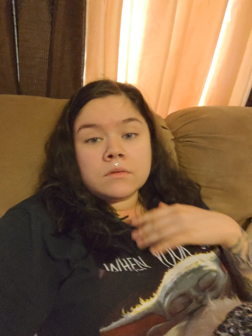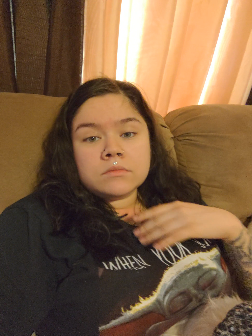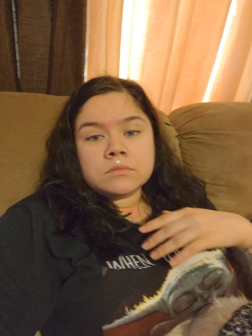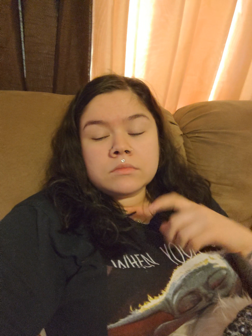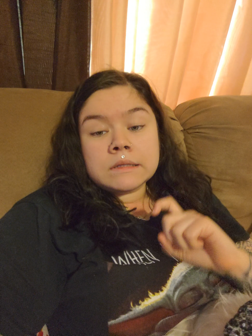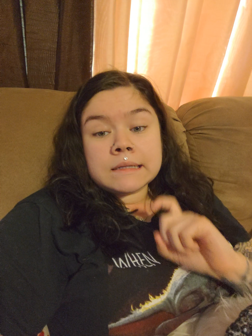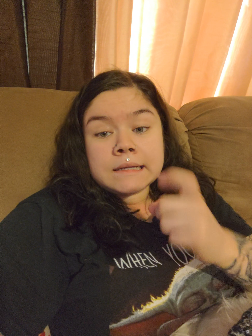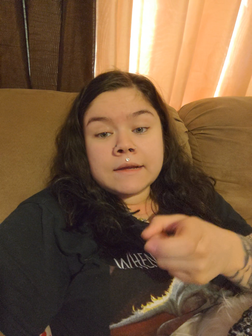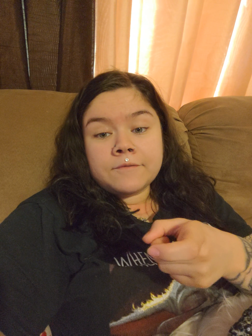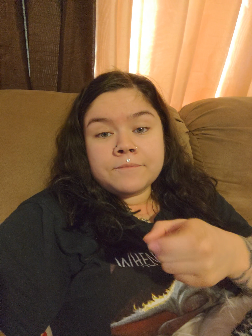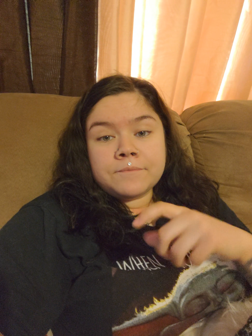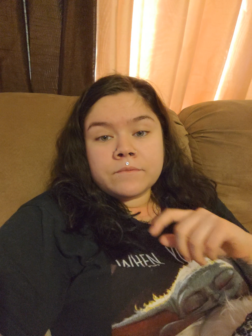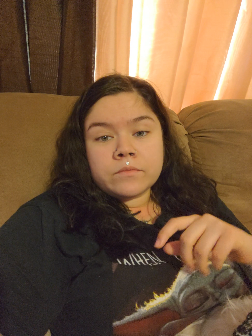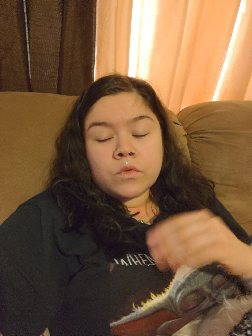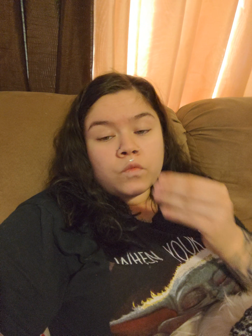gift